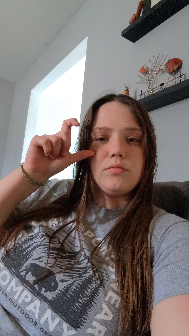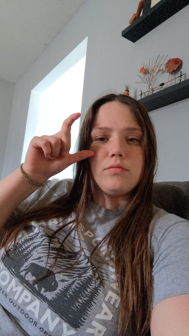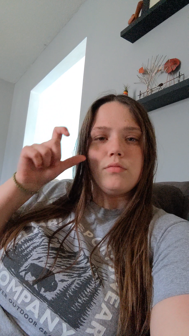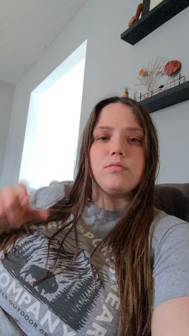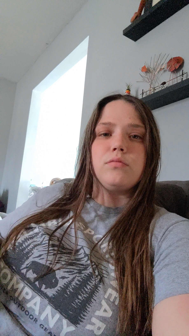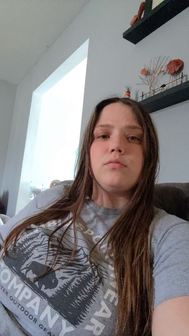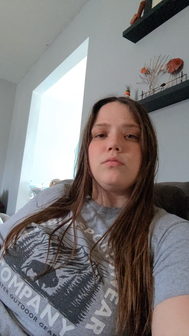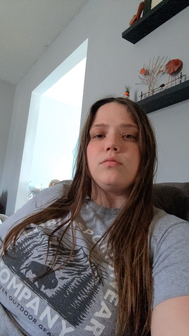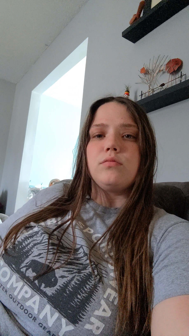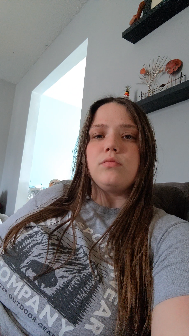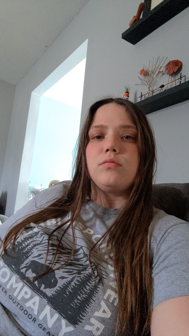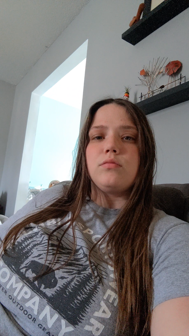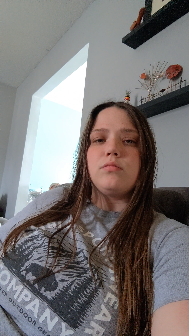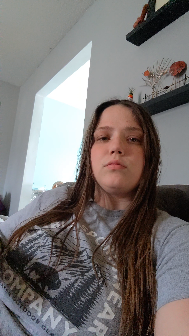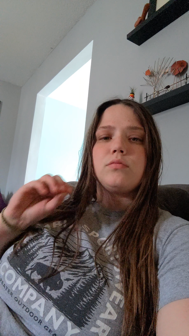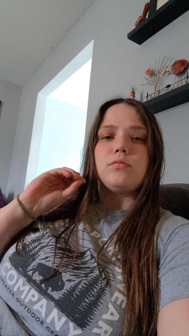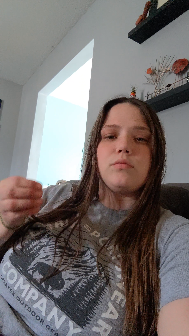none